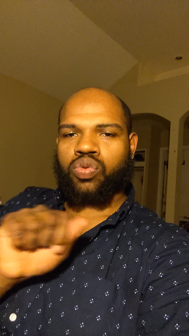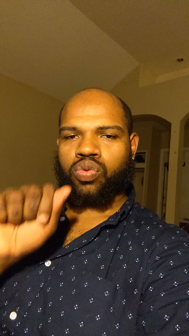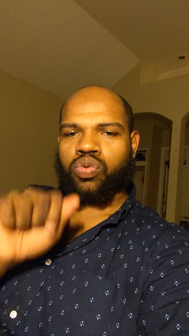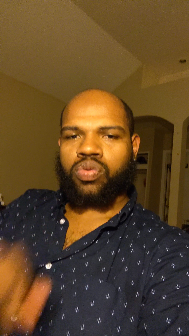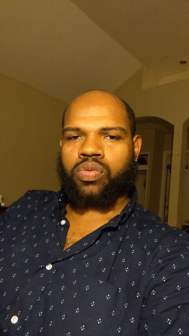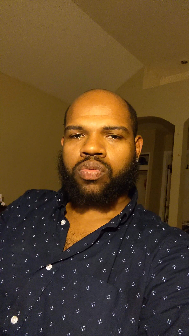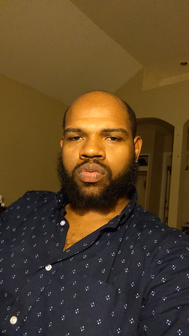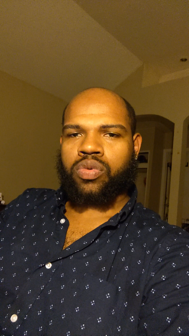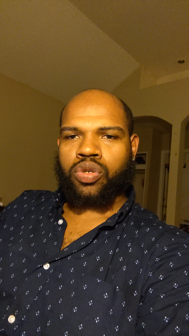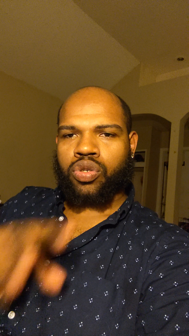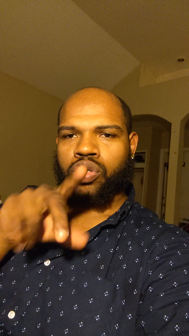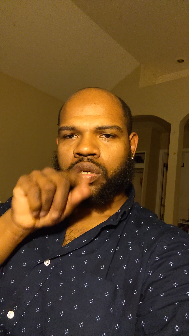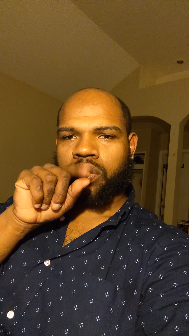chicken